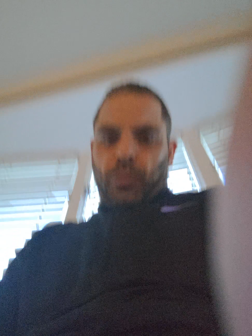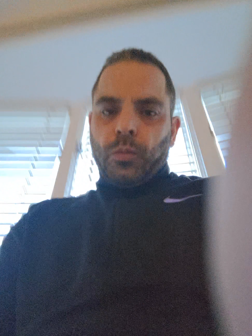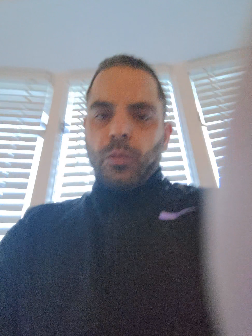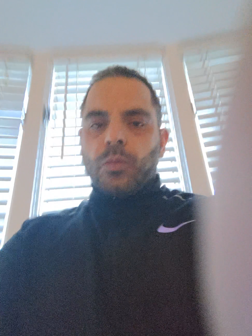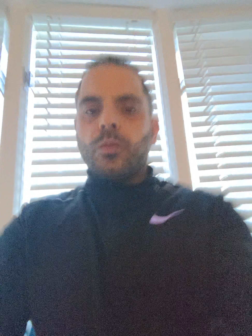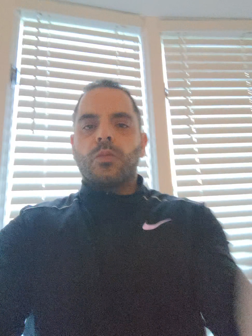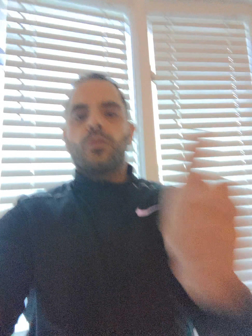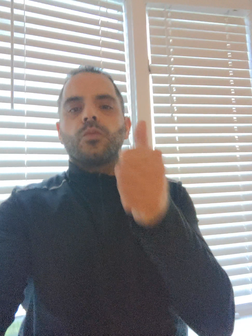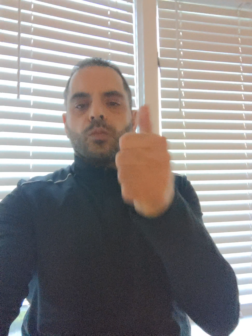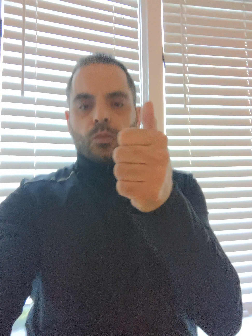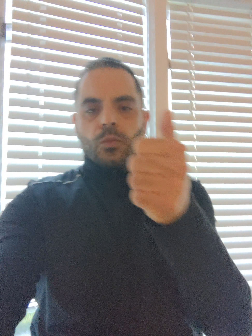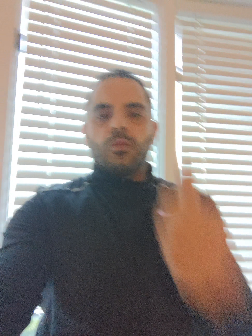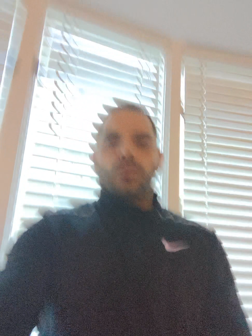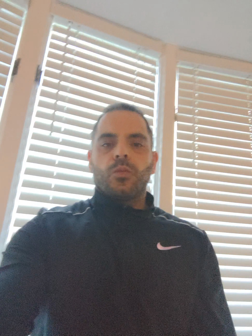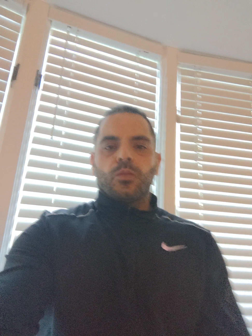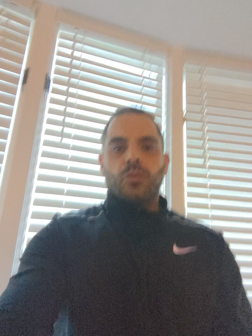yourself